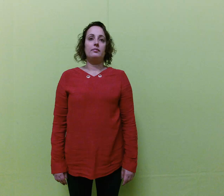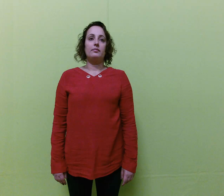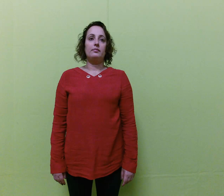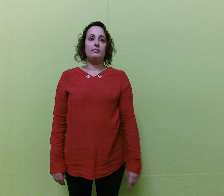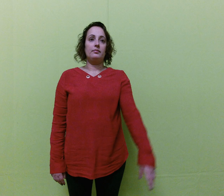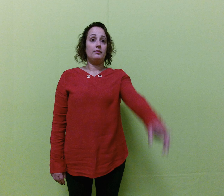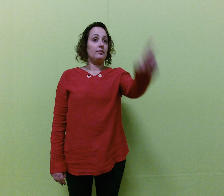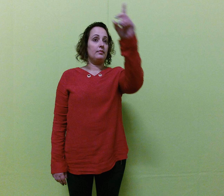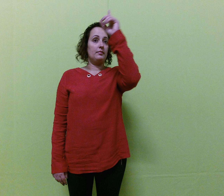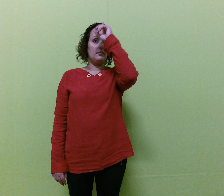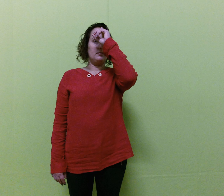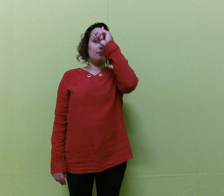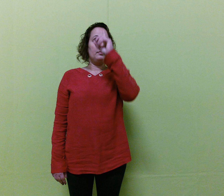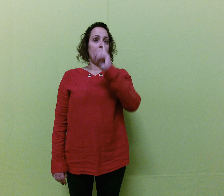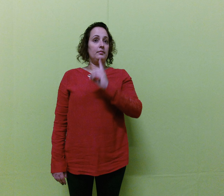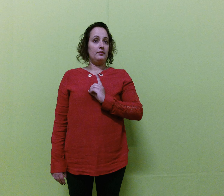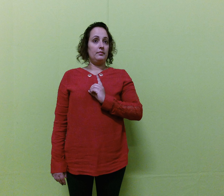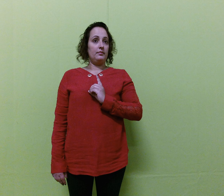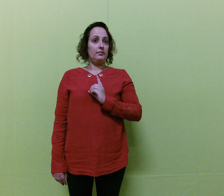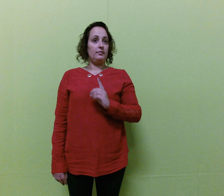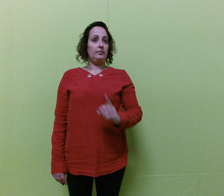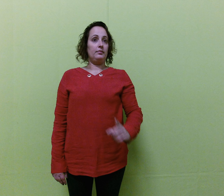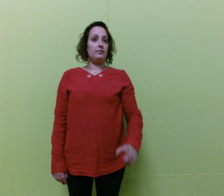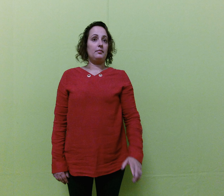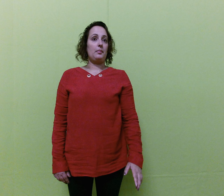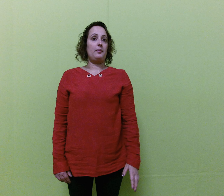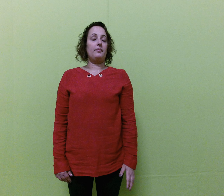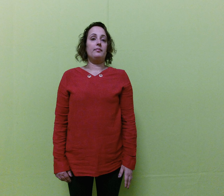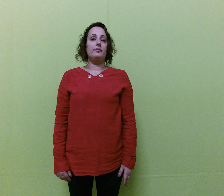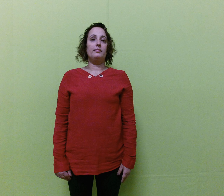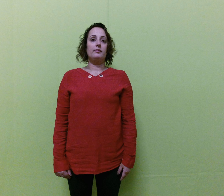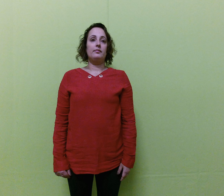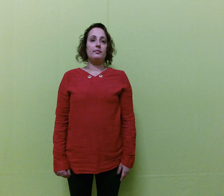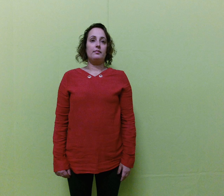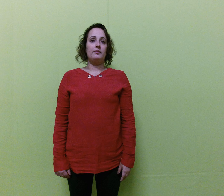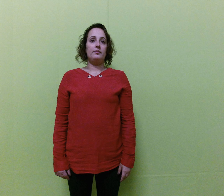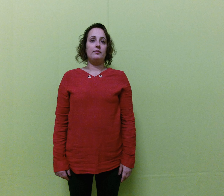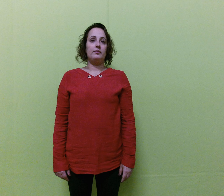amarelo